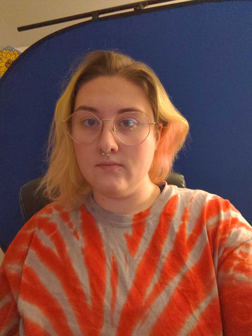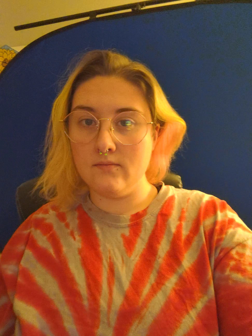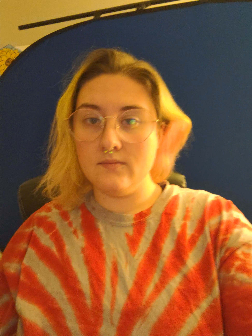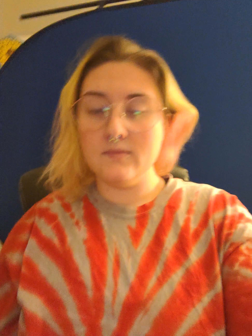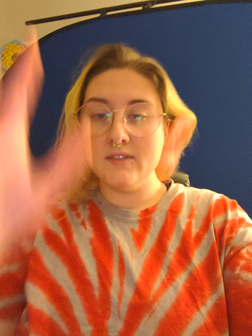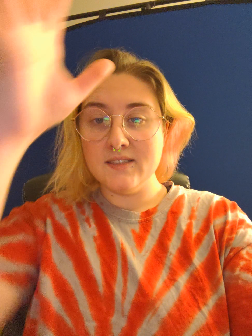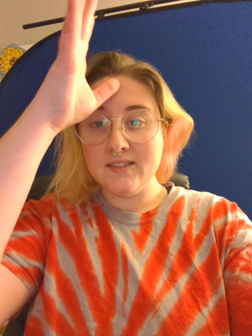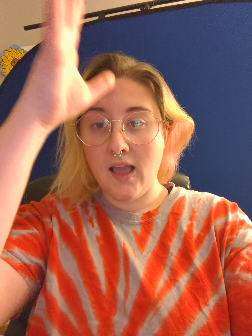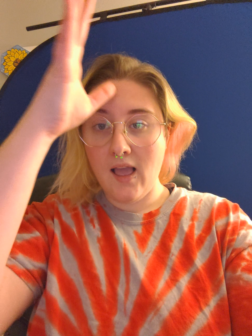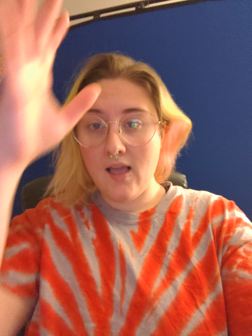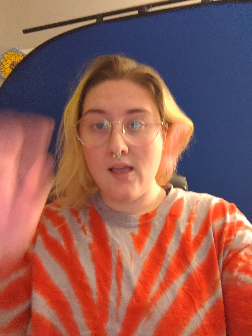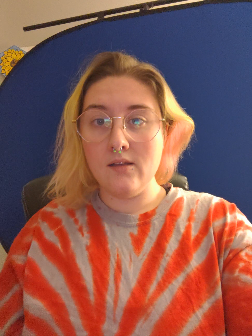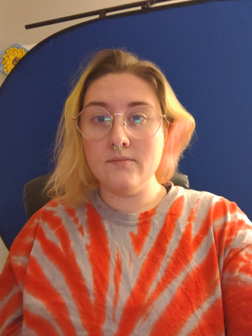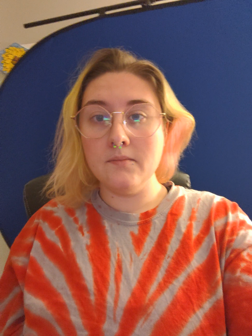dad